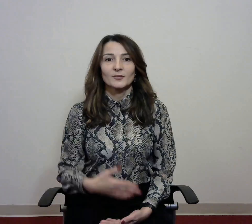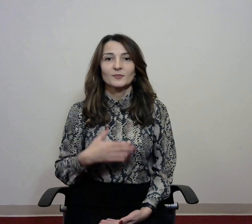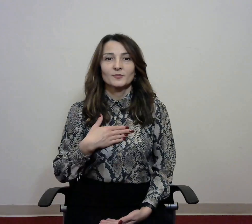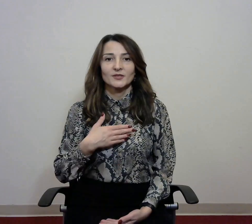mən